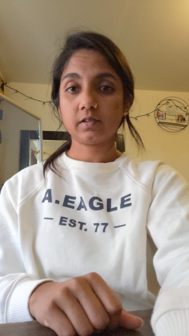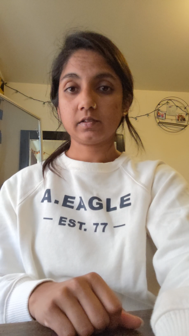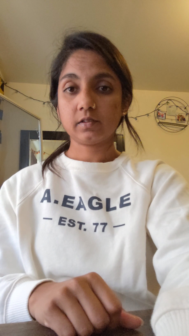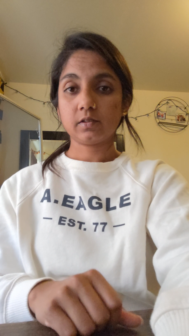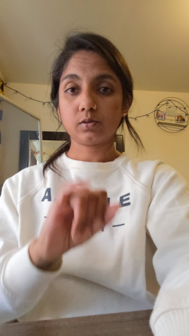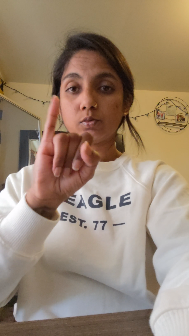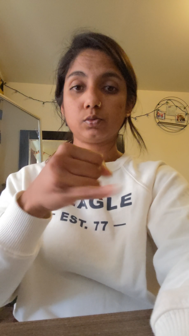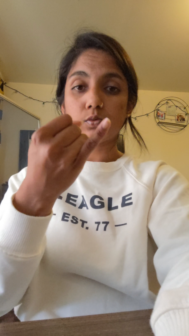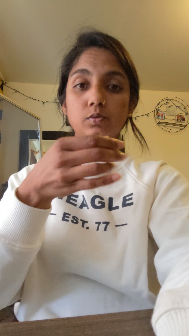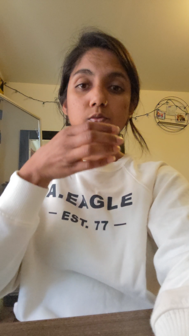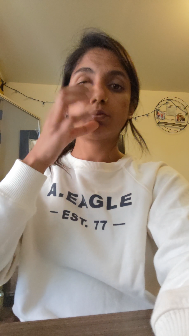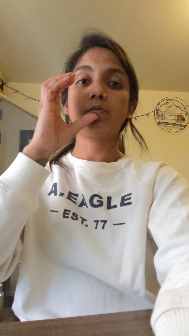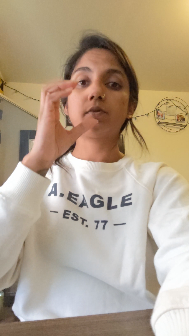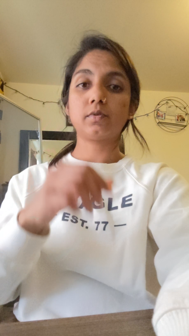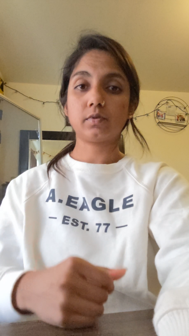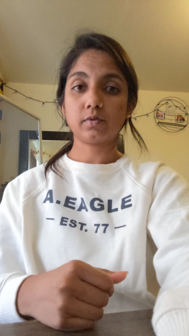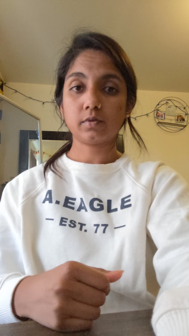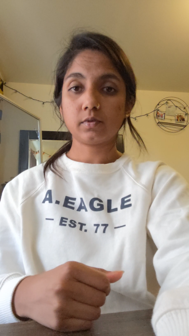juice